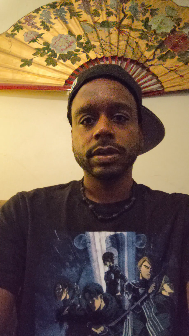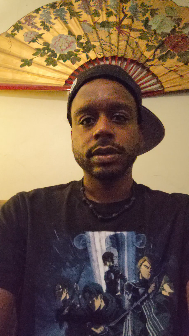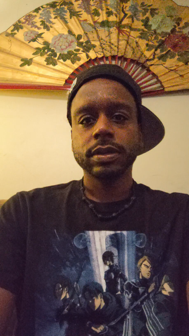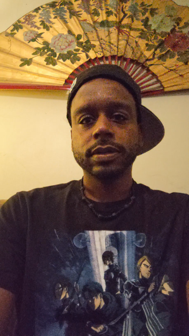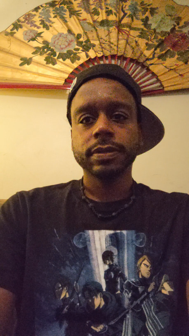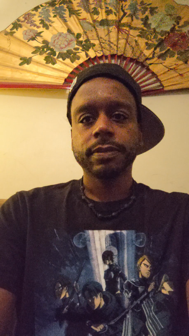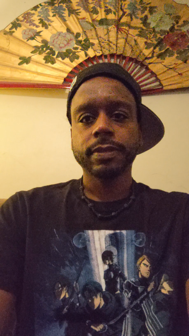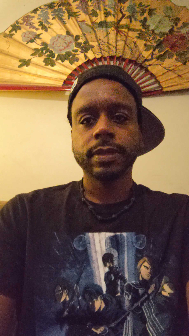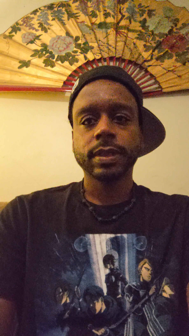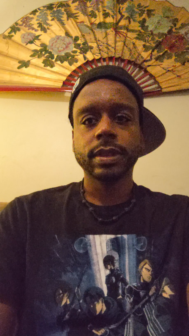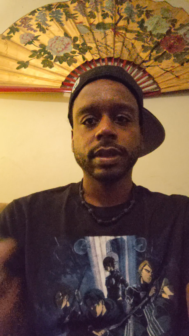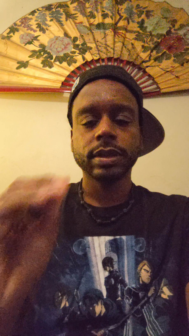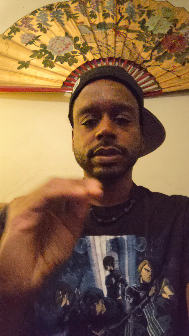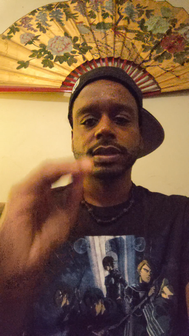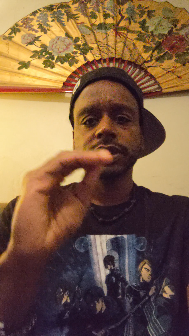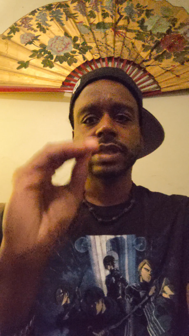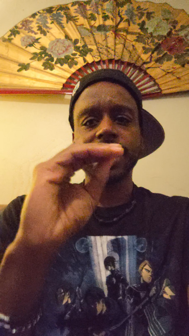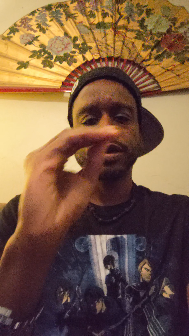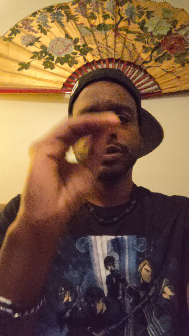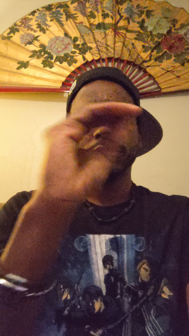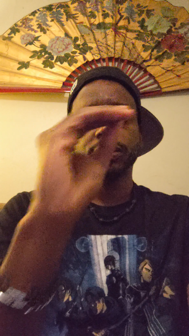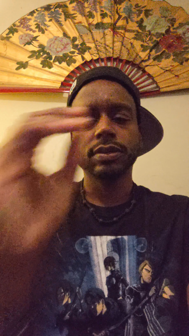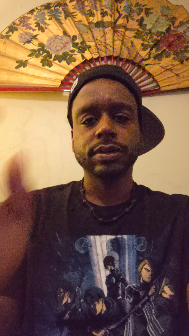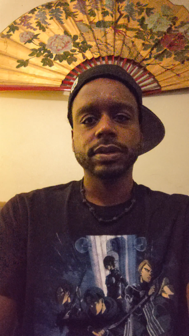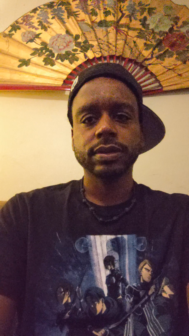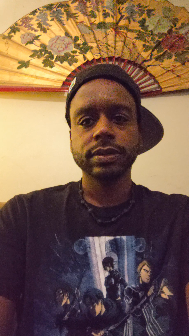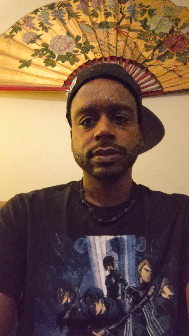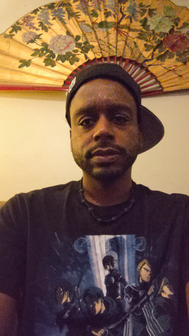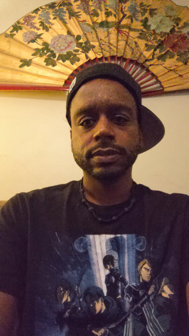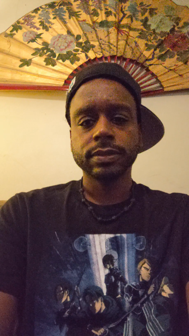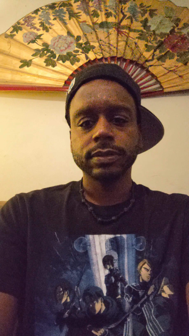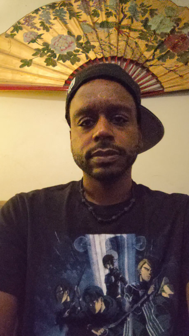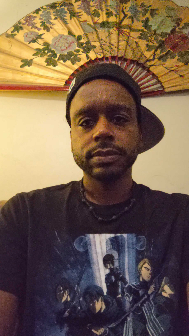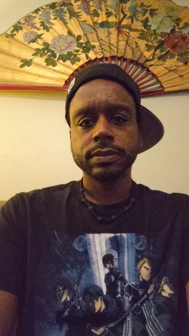dinosaur